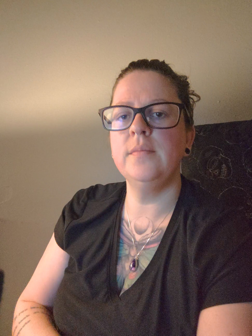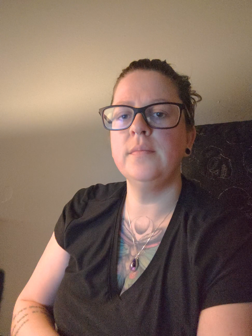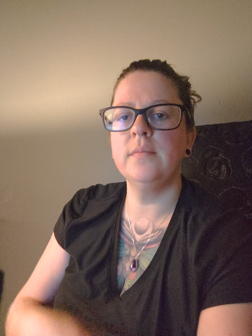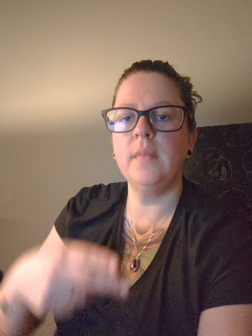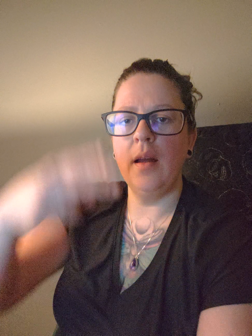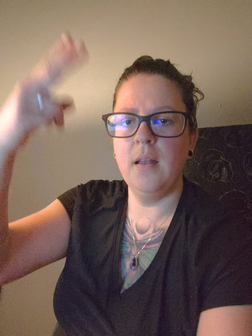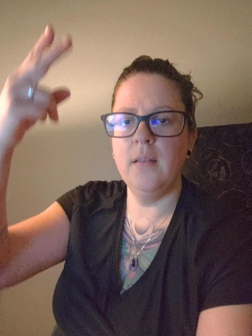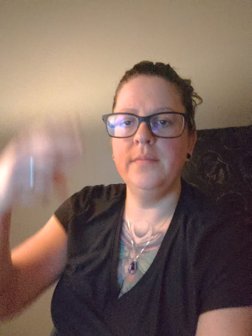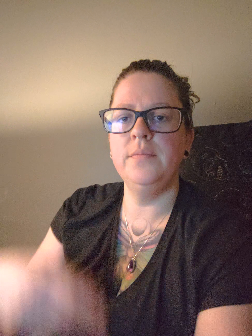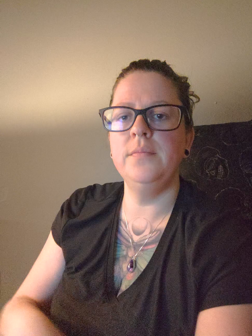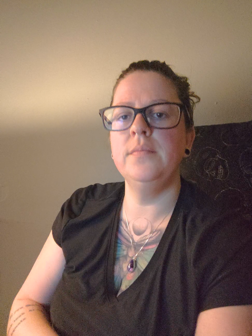high